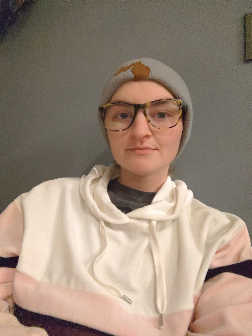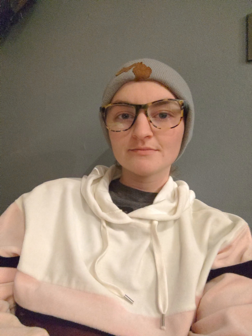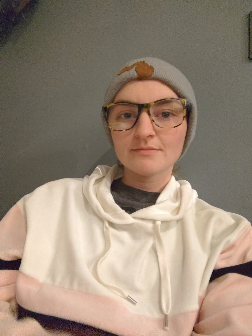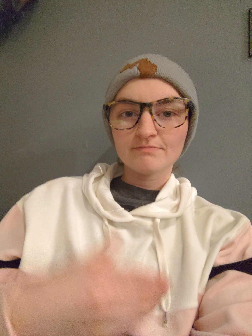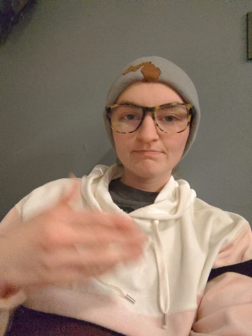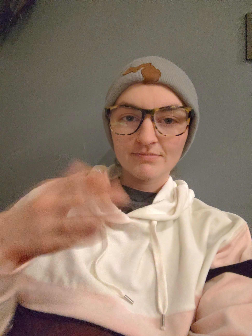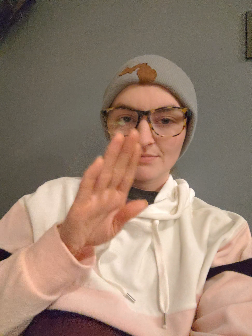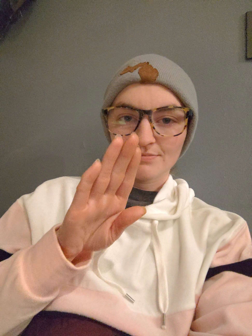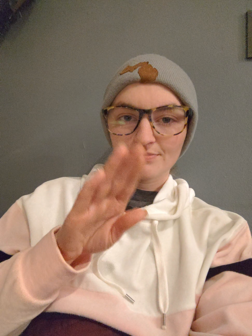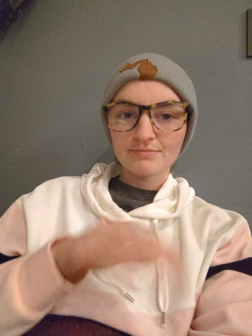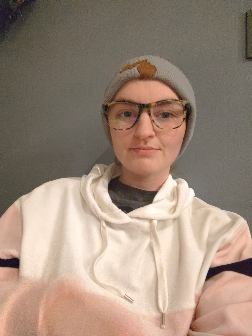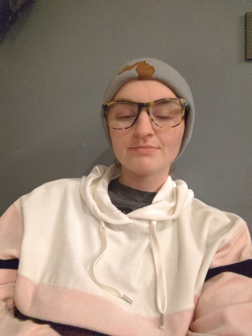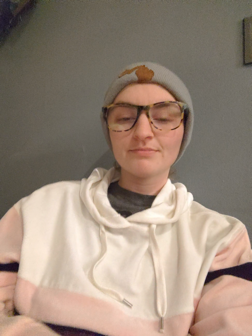close